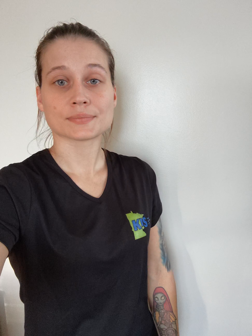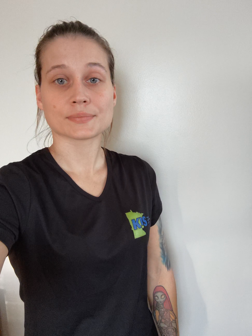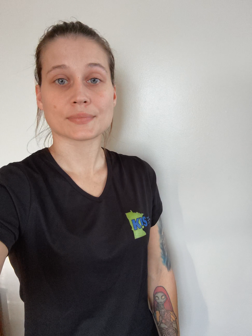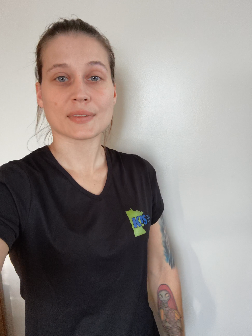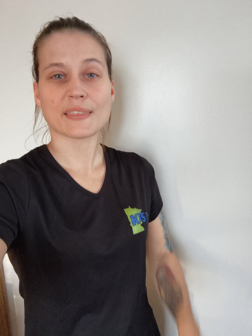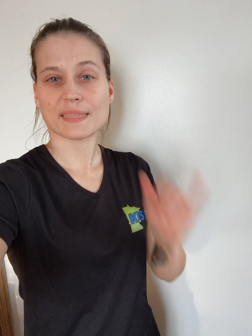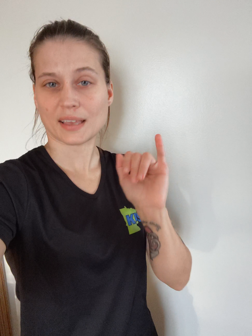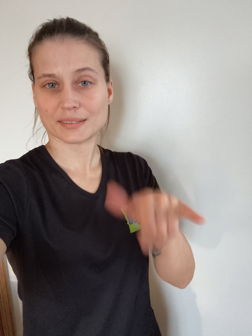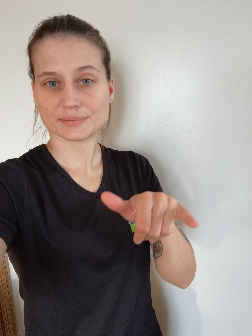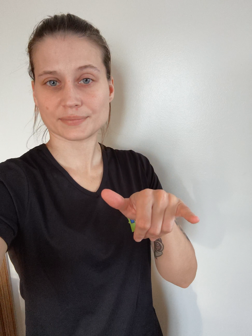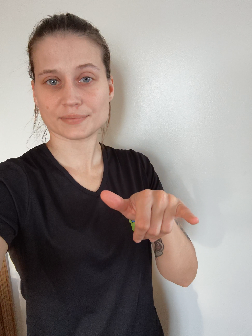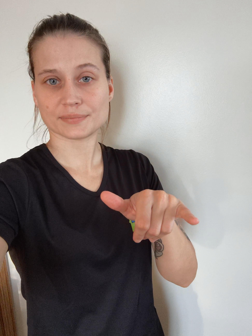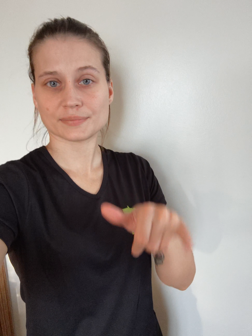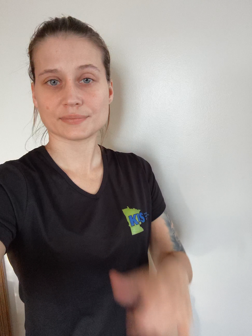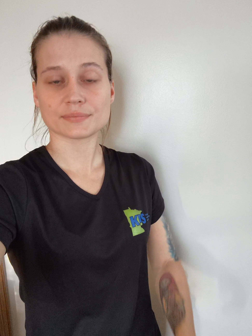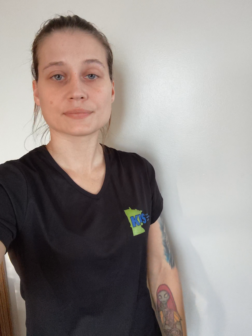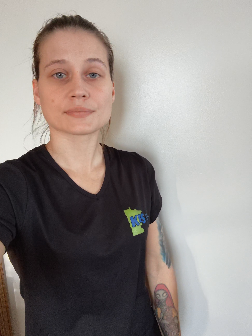that